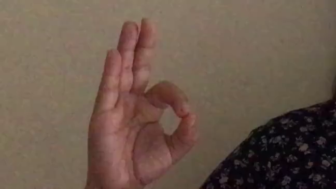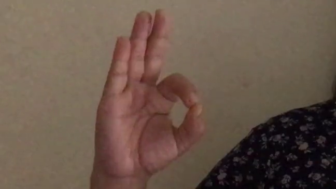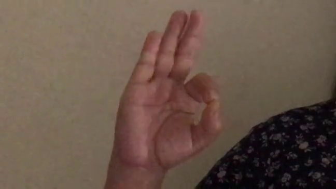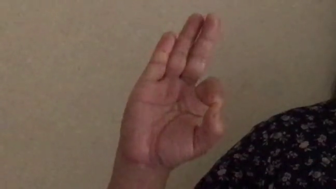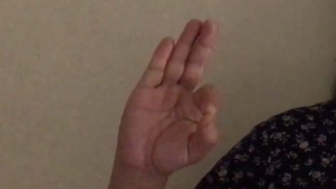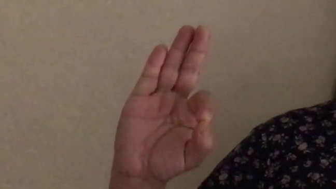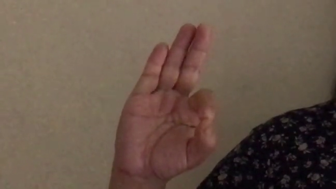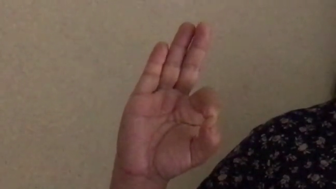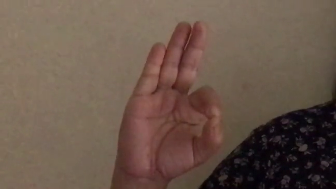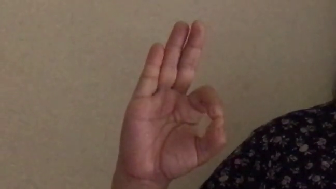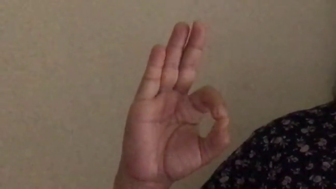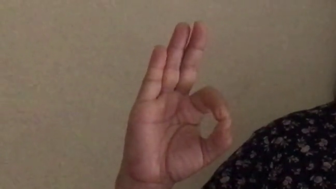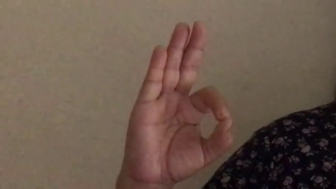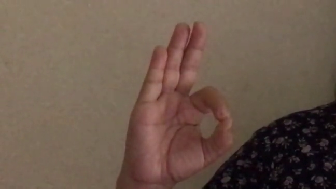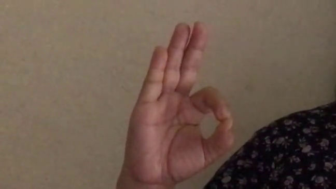व